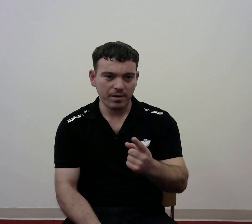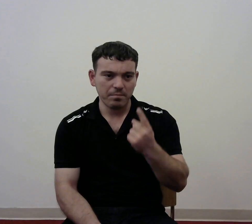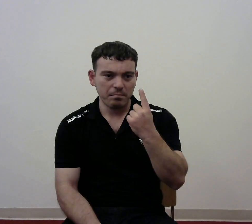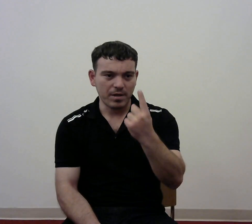1